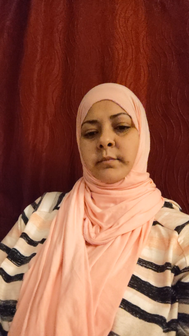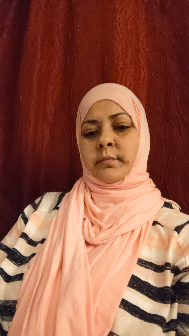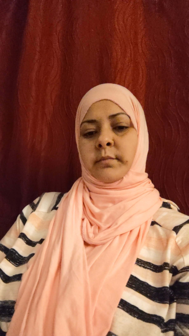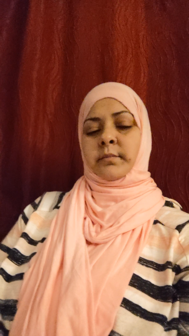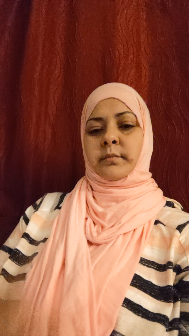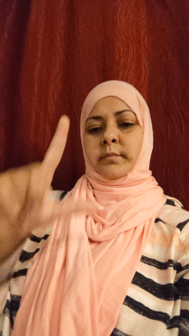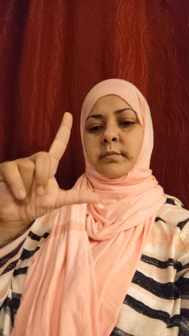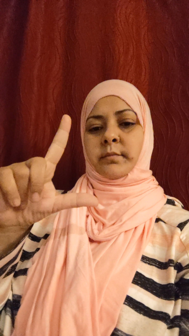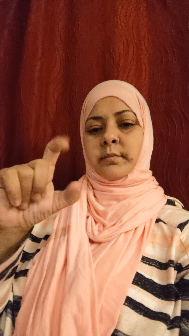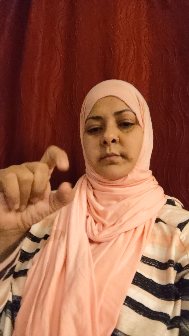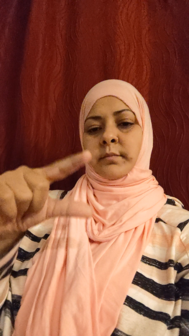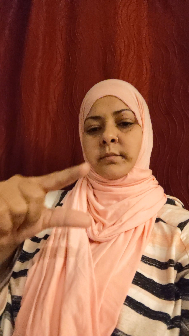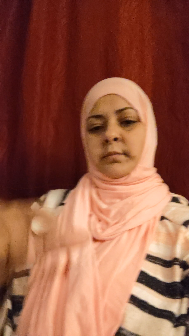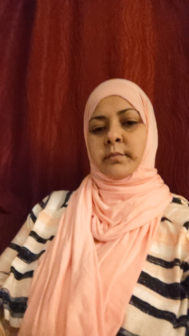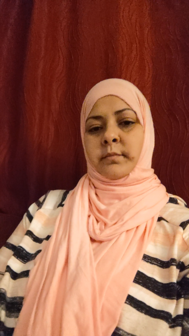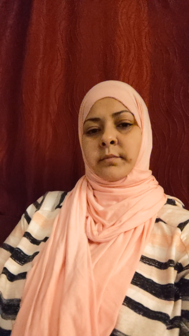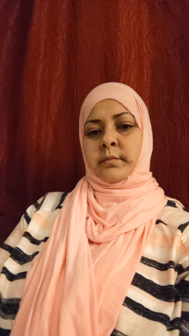leg